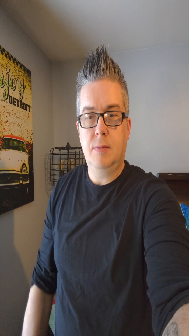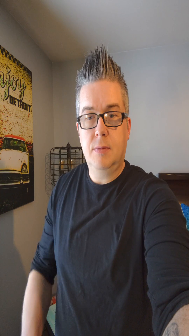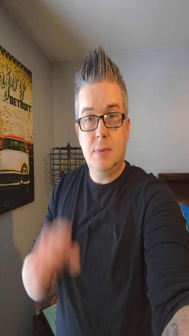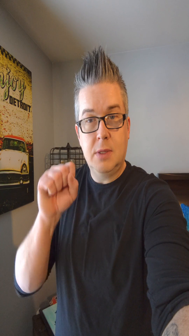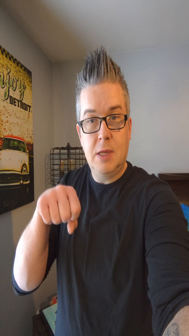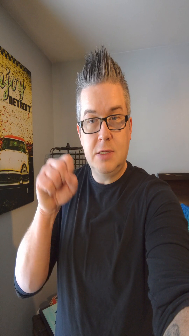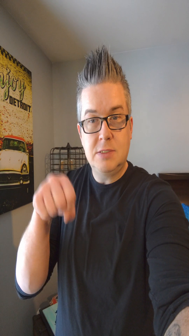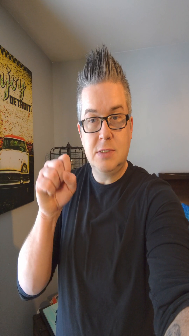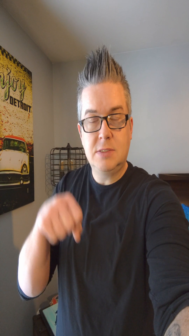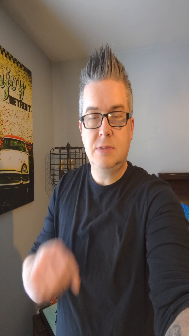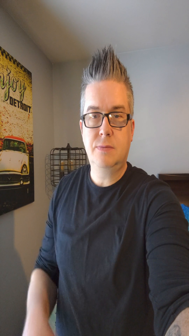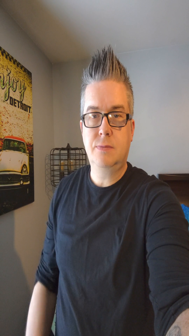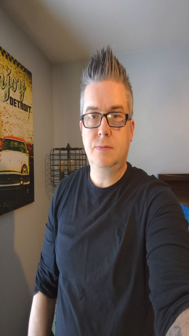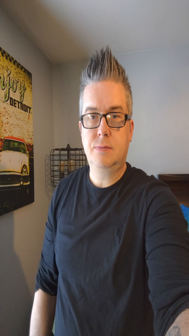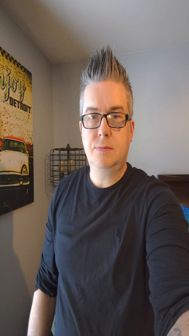yes